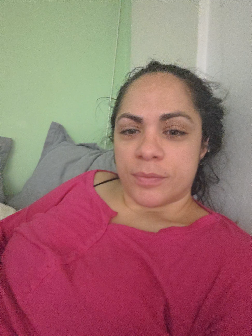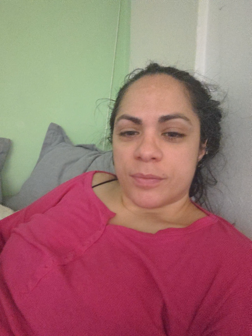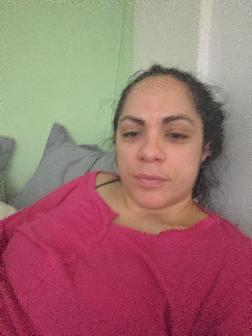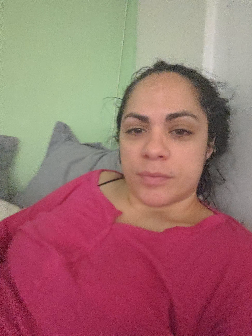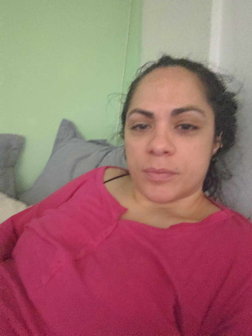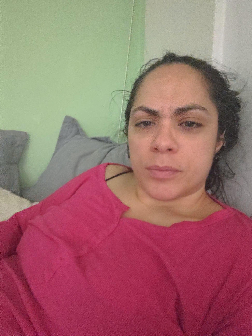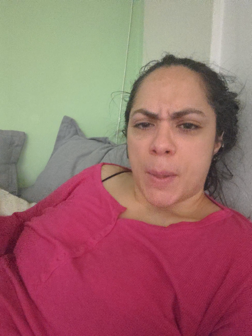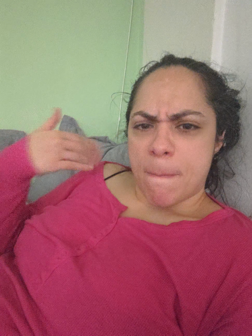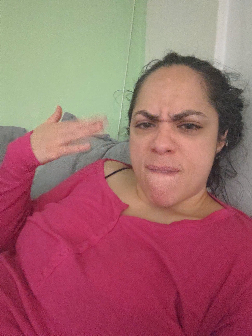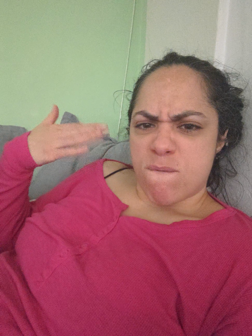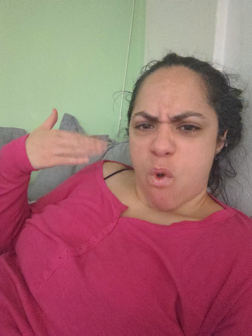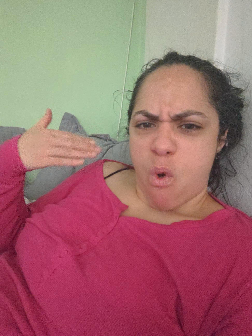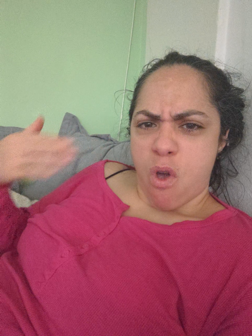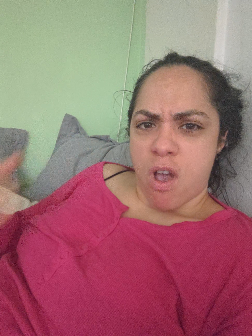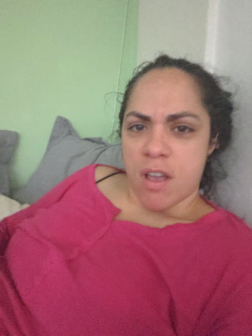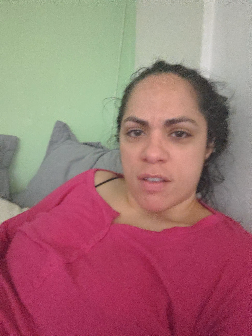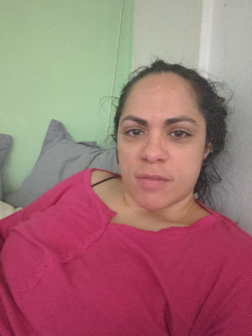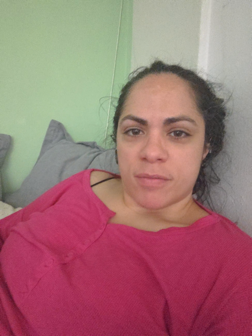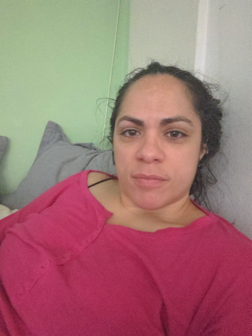before